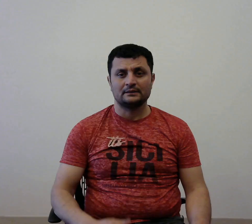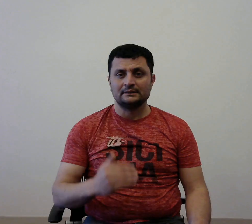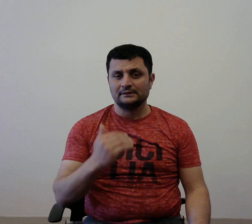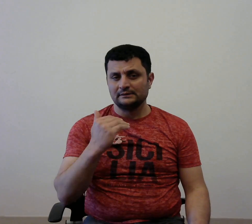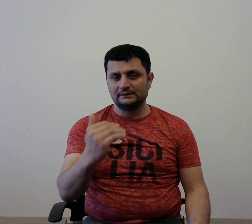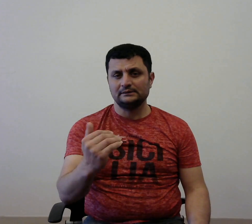siz